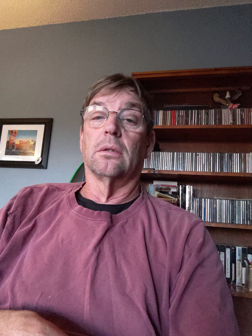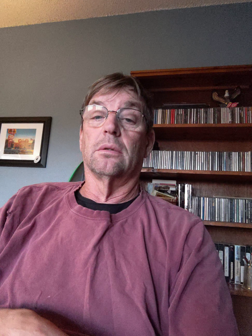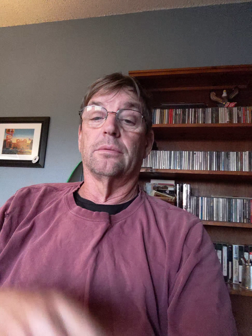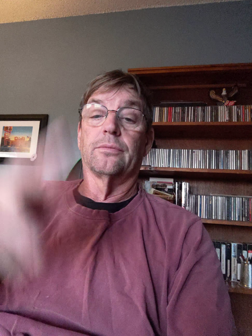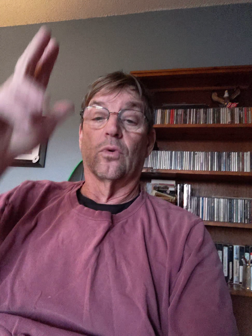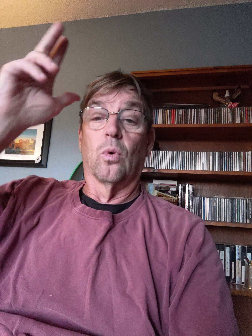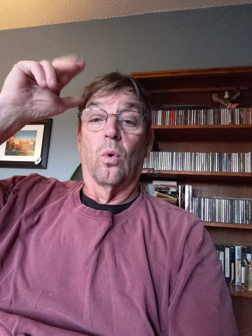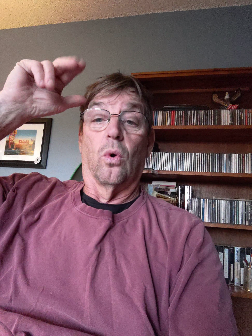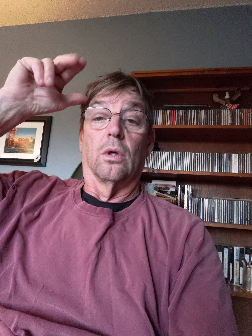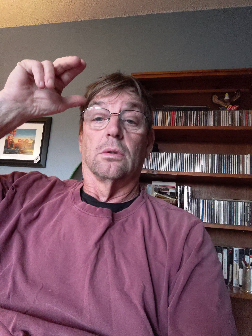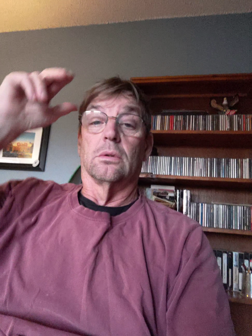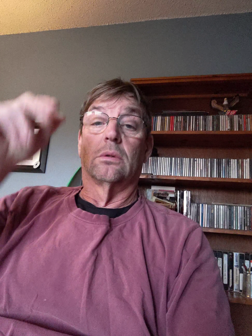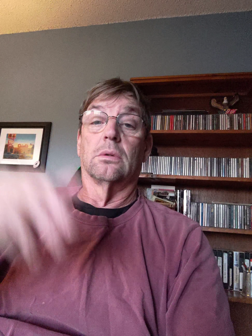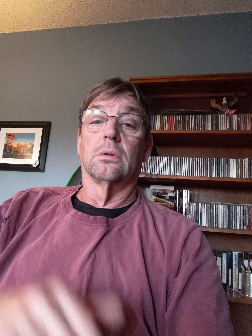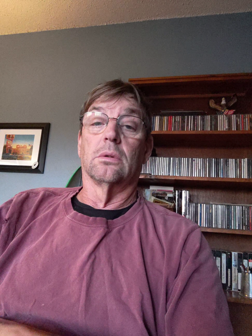horse